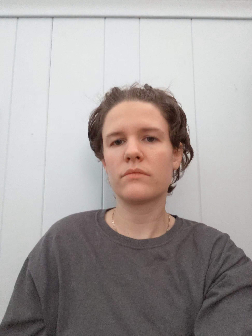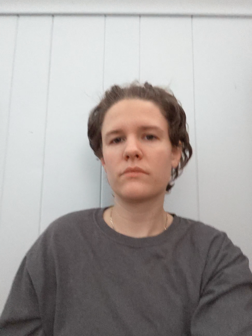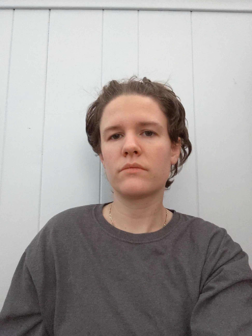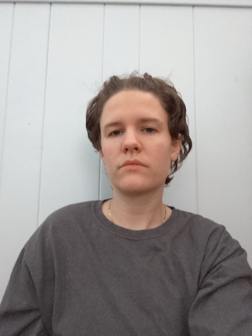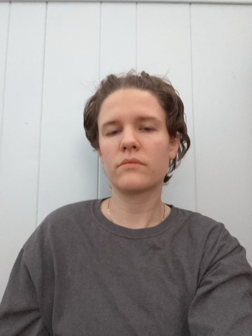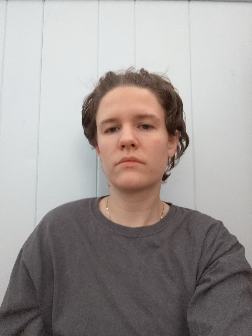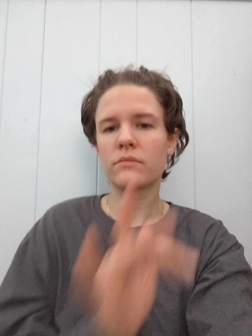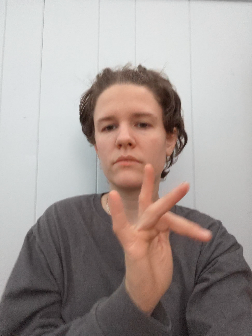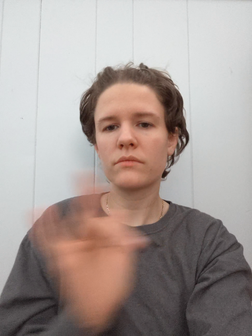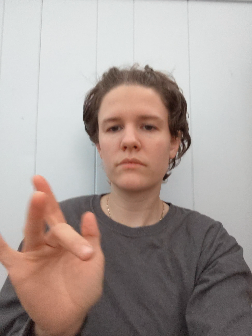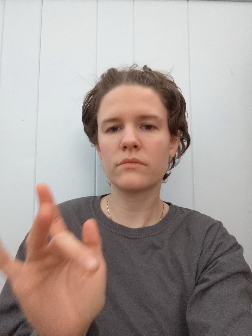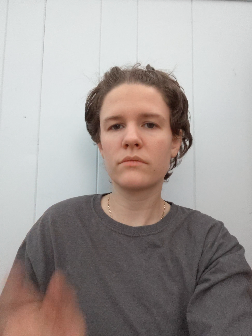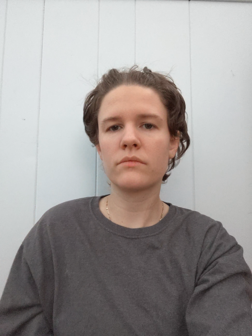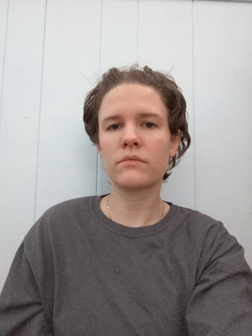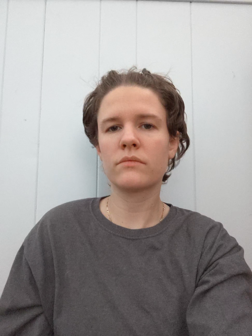empty